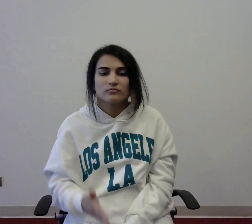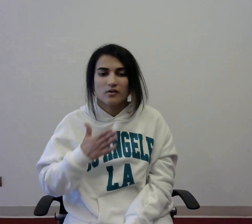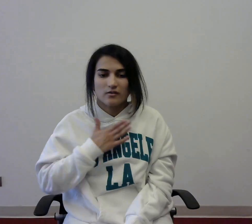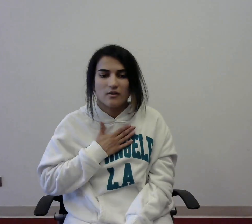mən